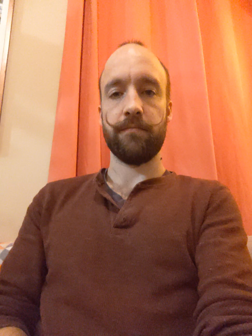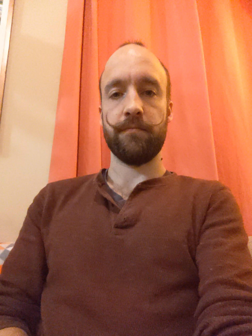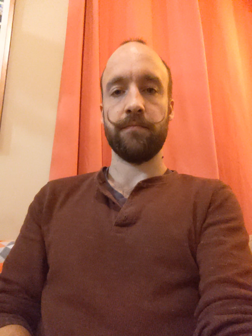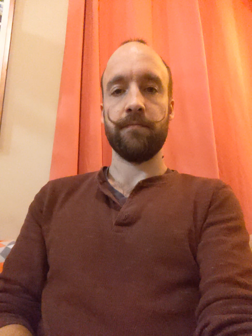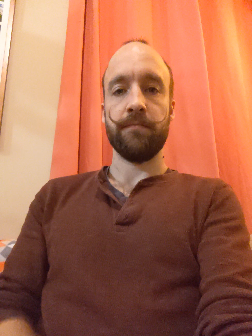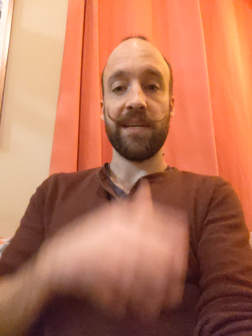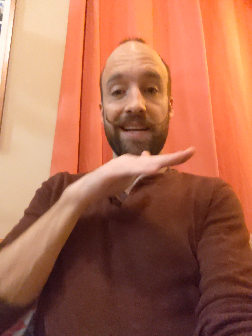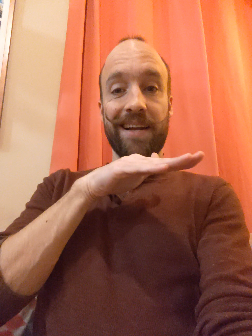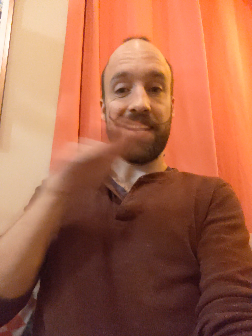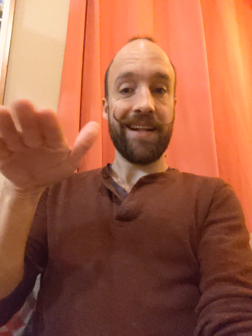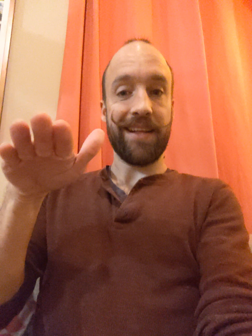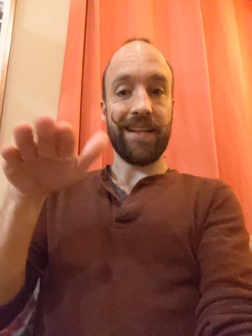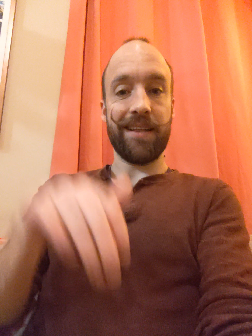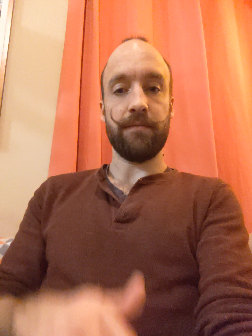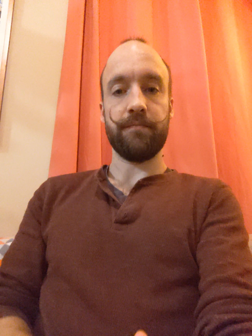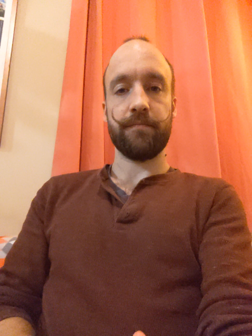clean